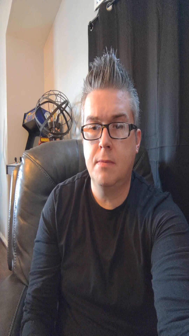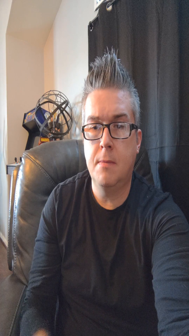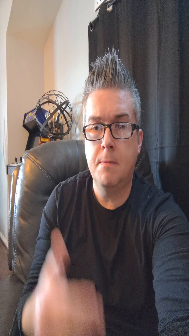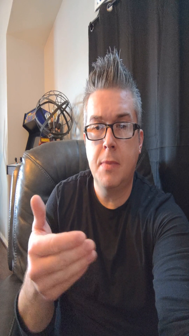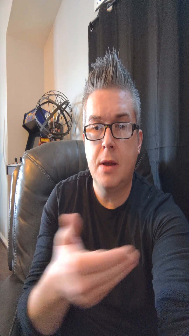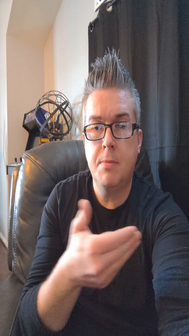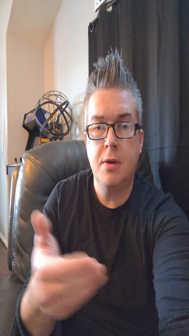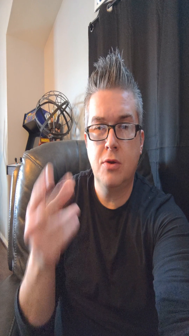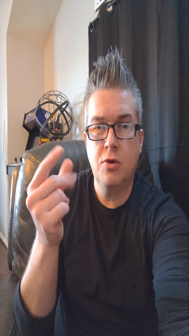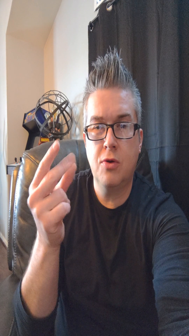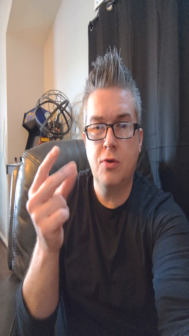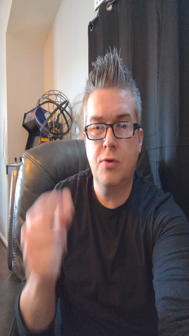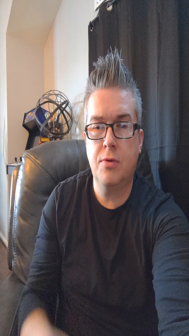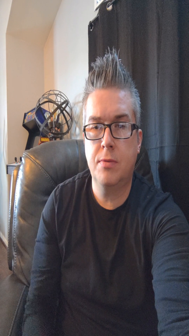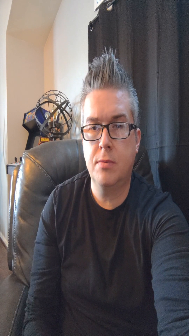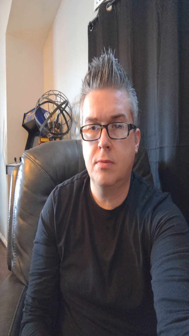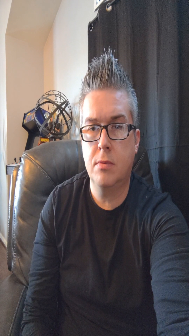puppy